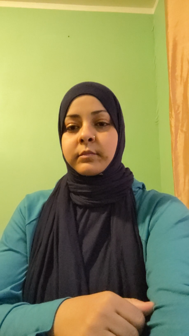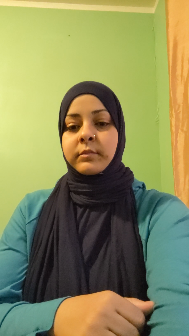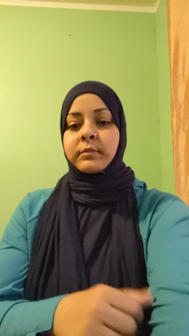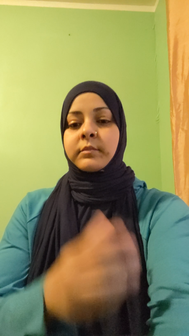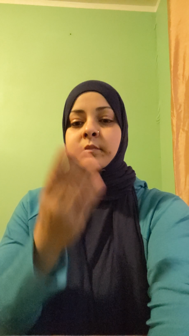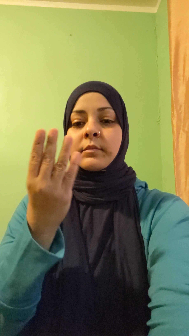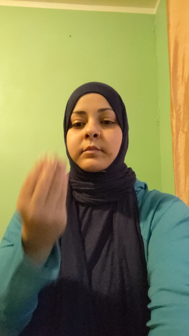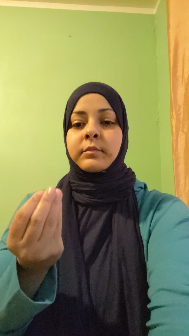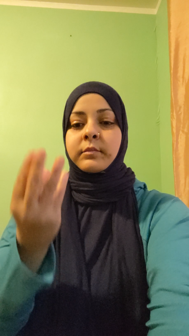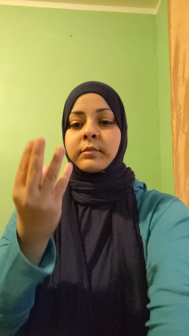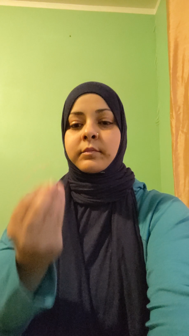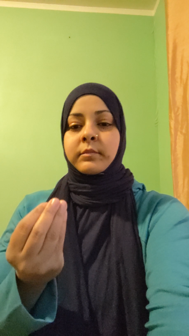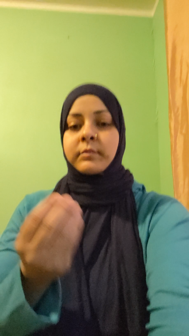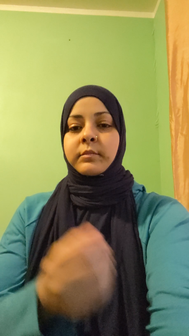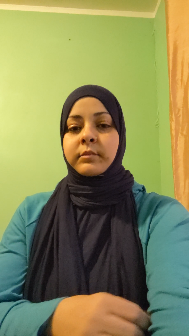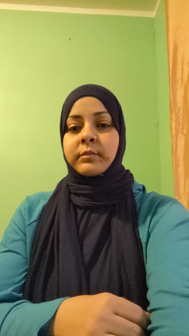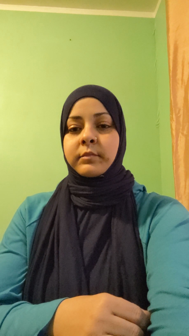gentle